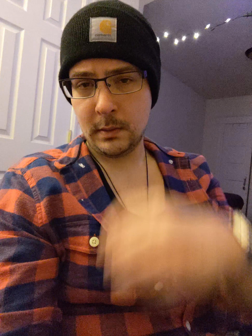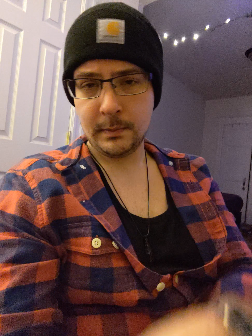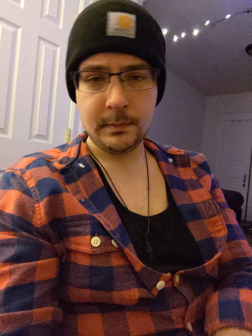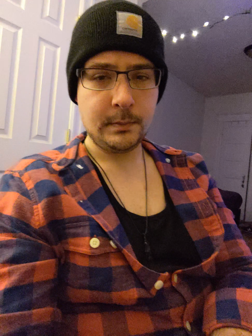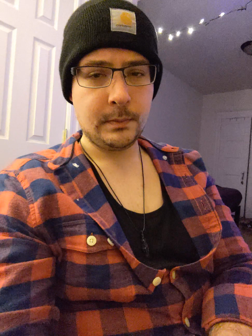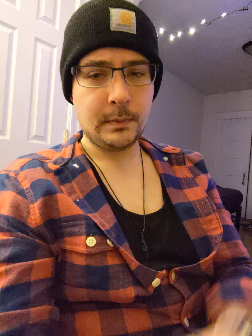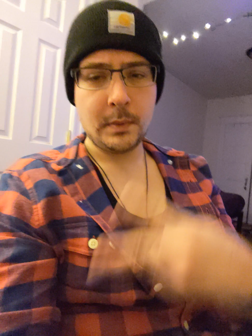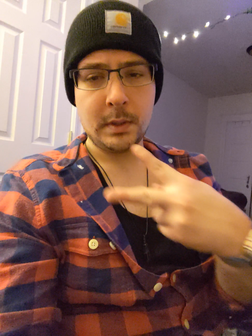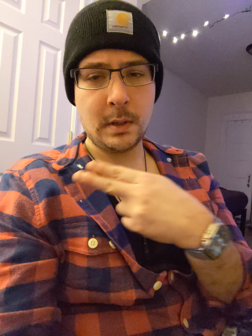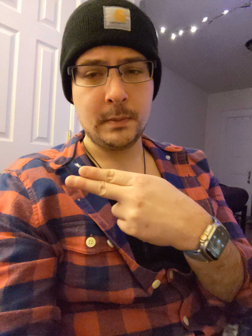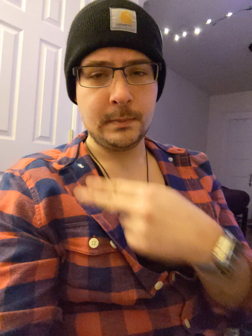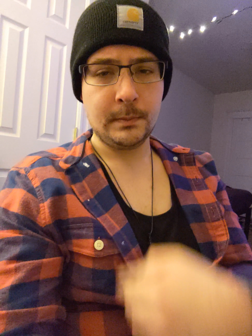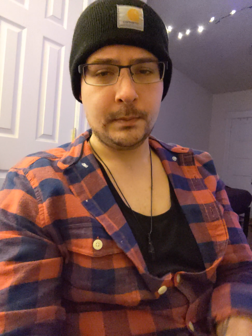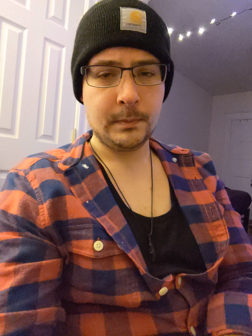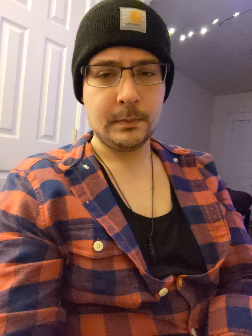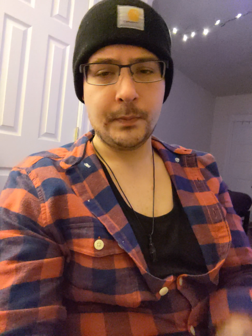cut